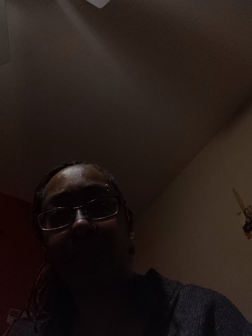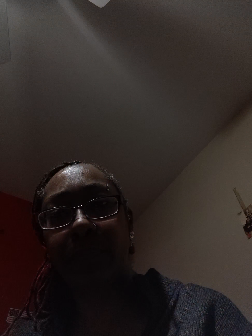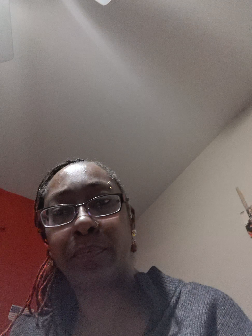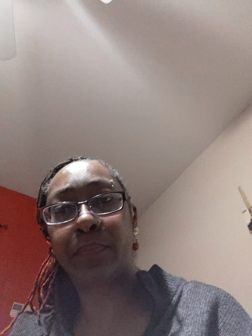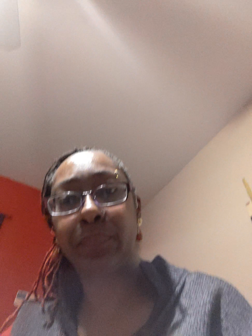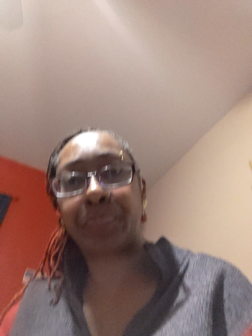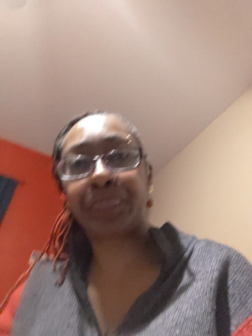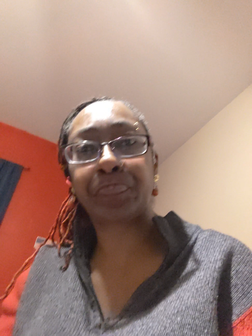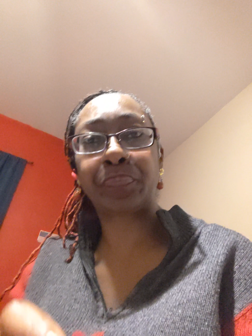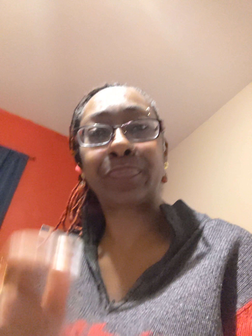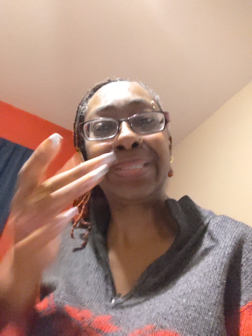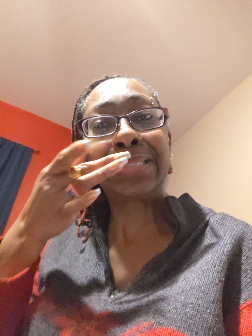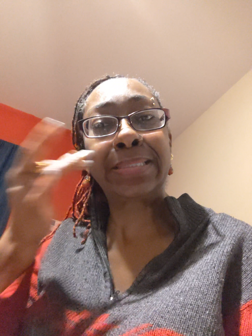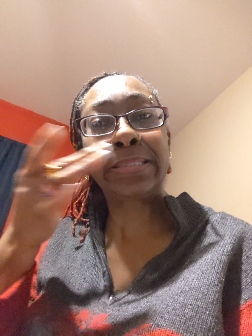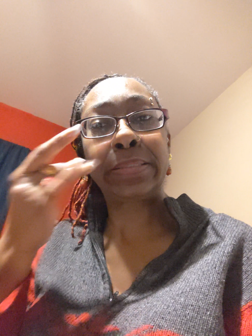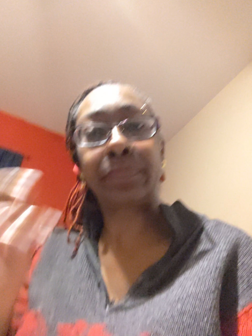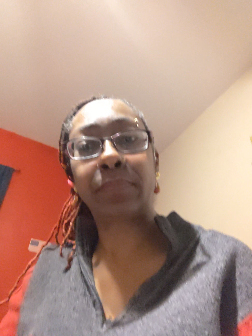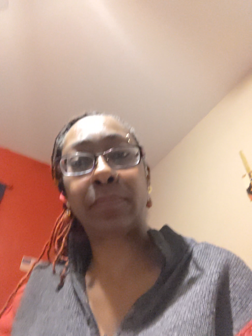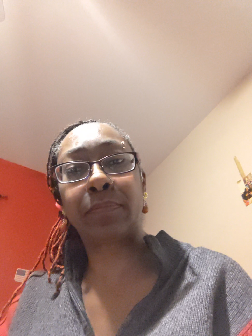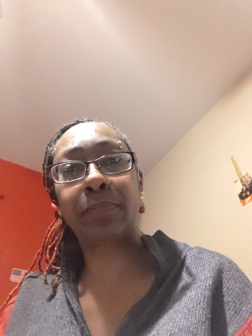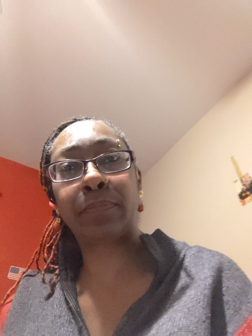kitty